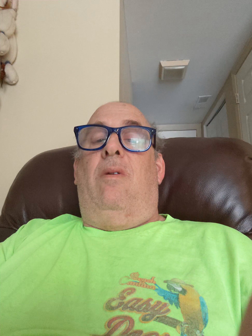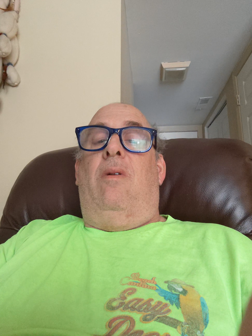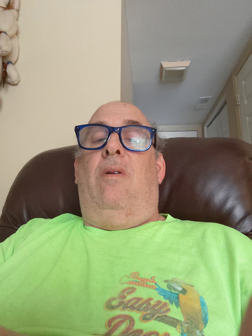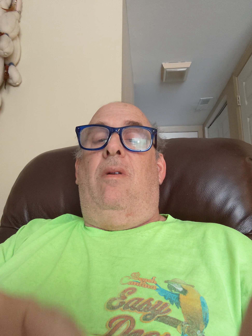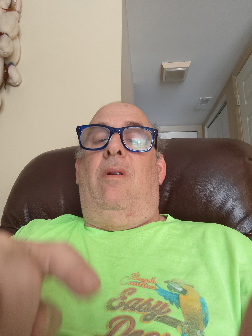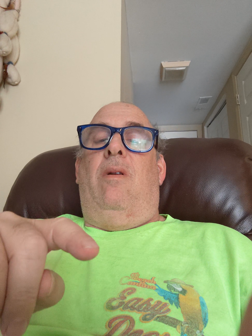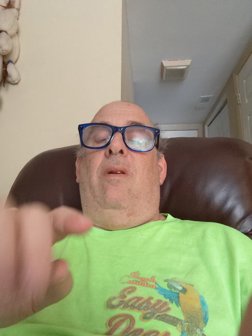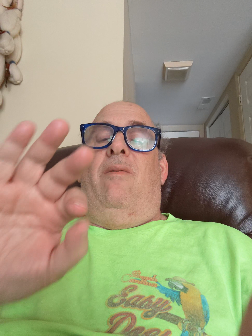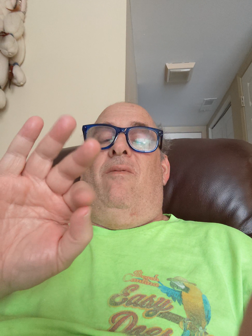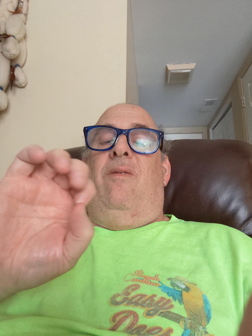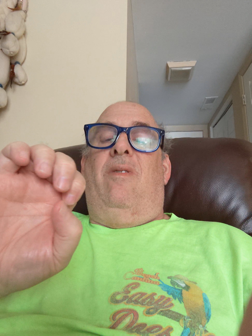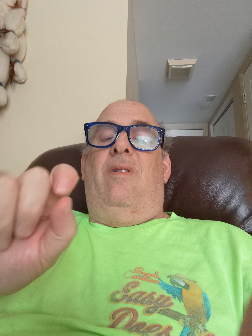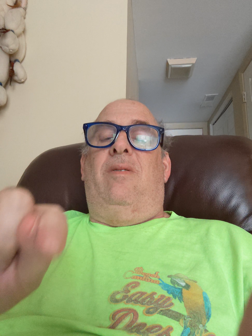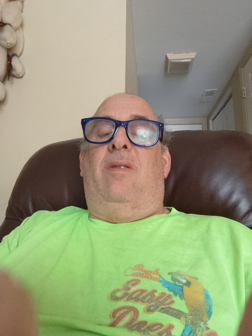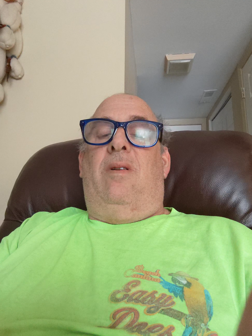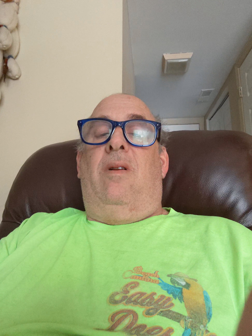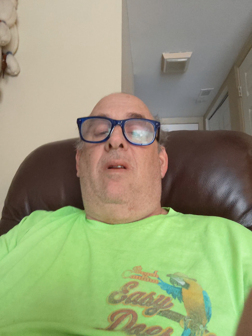feet